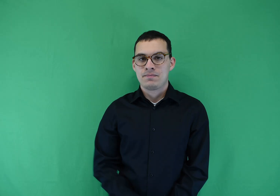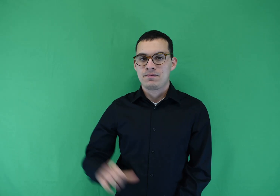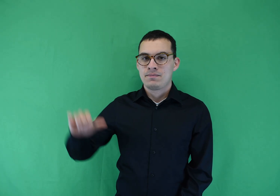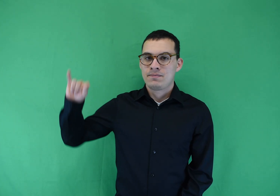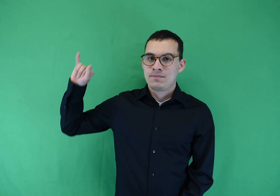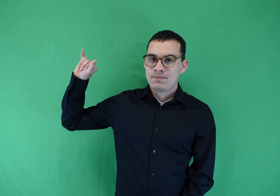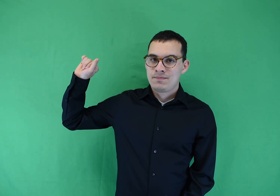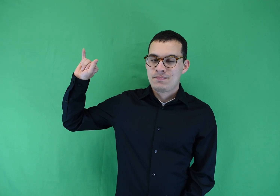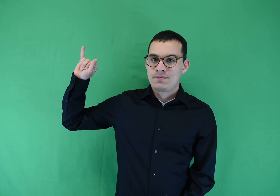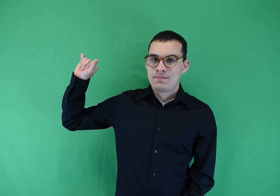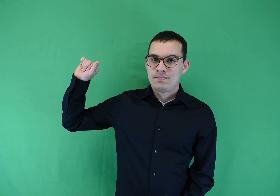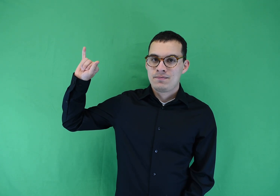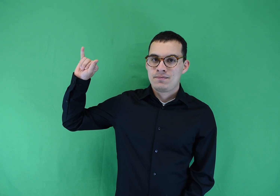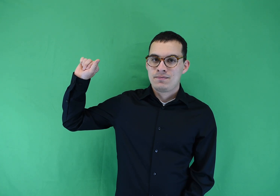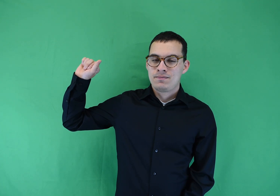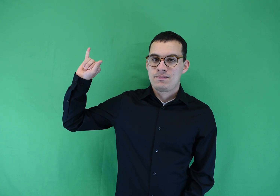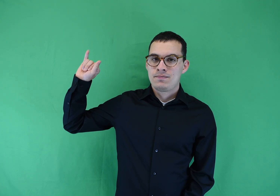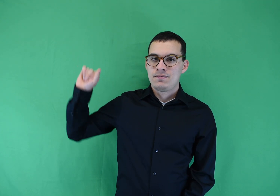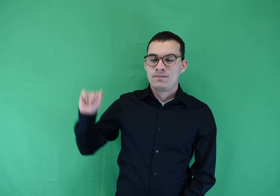sí